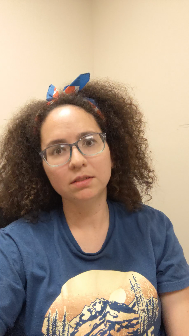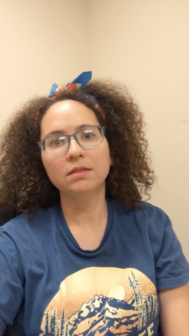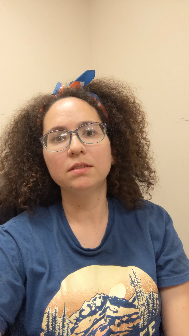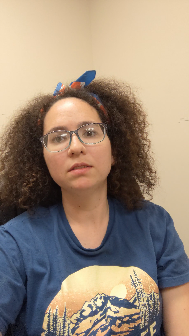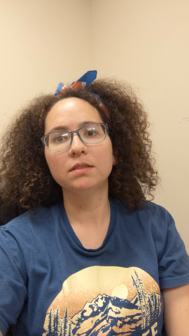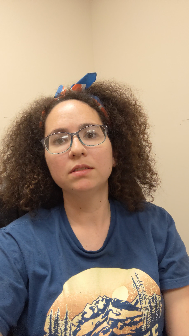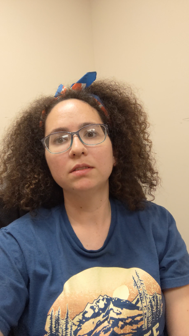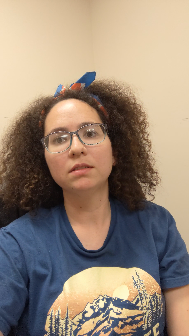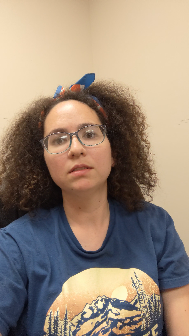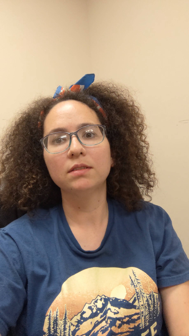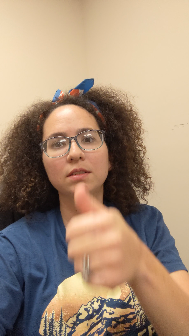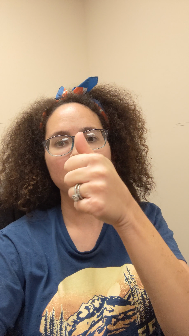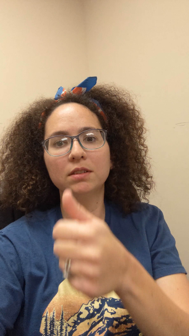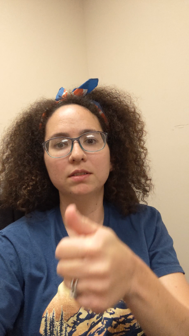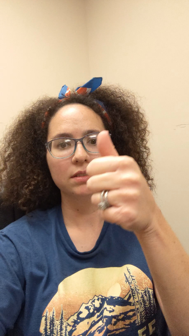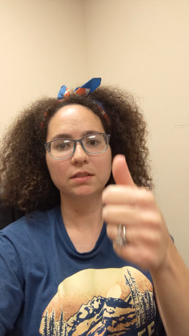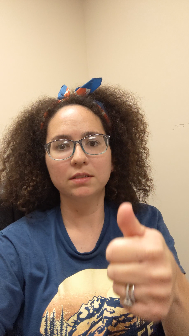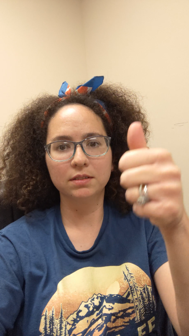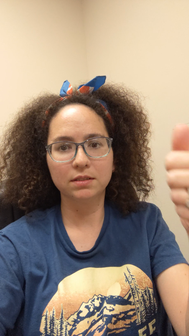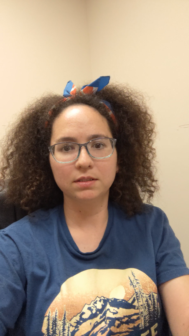each